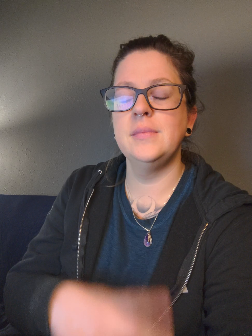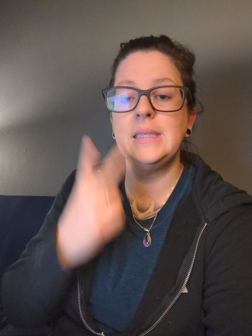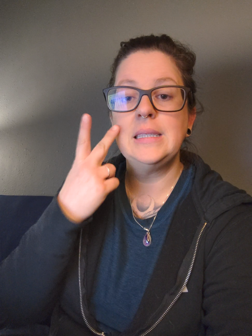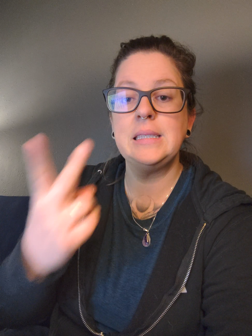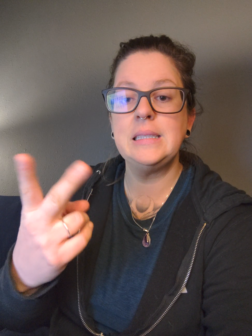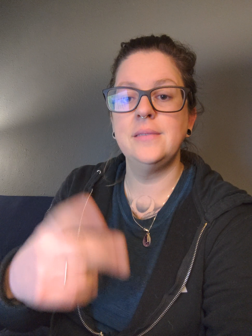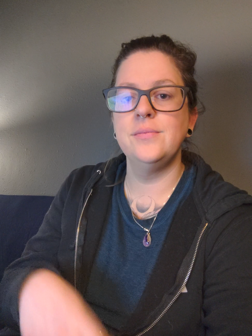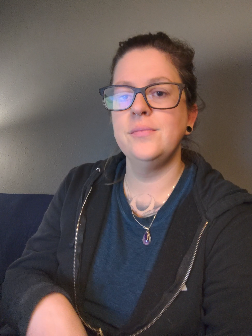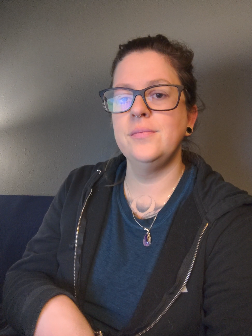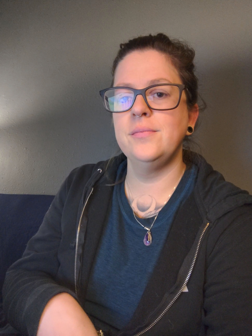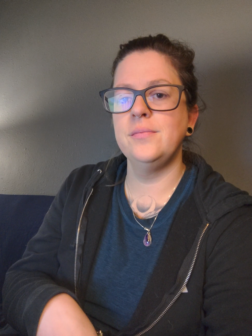see